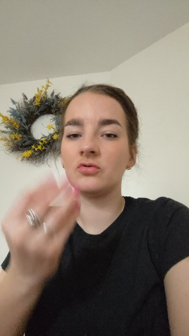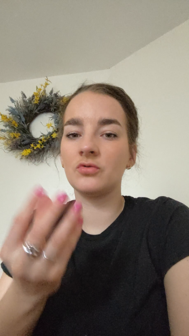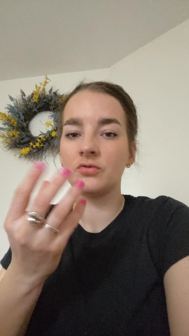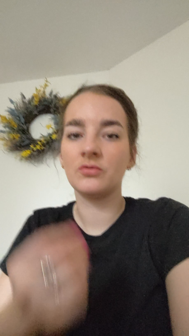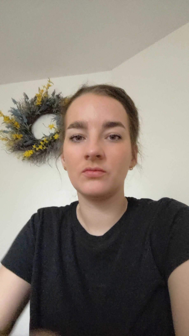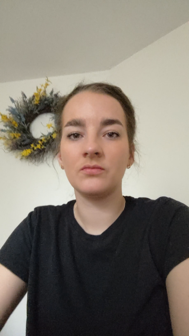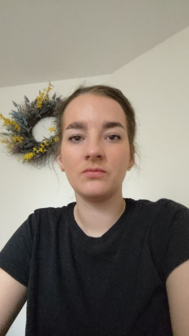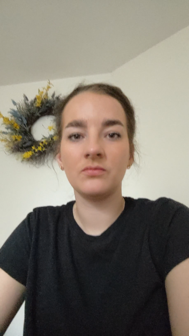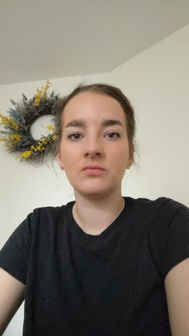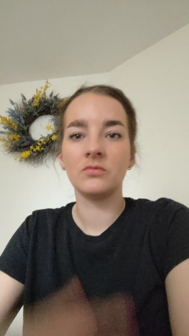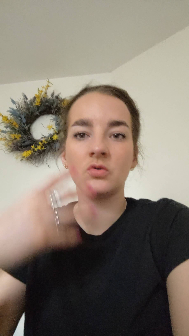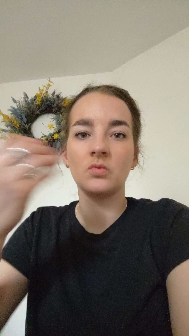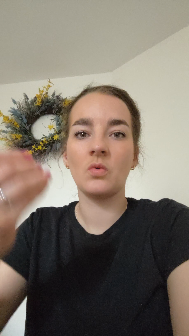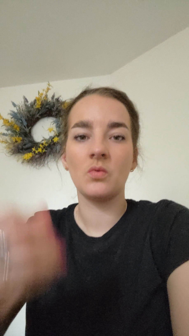going to